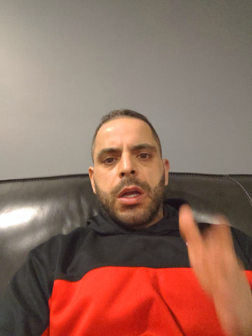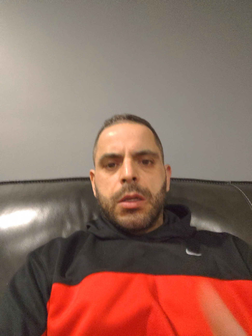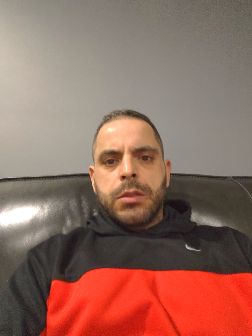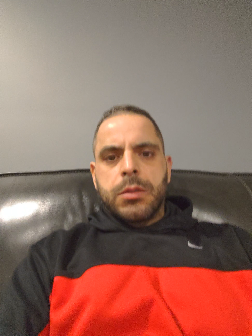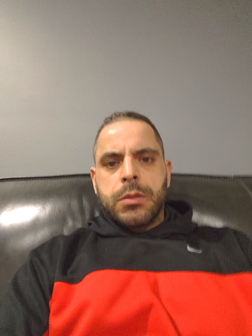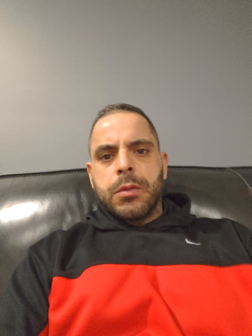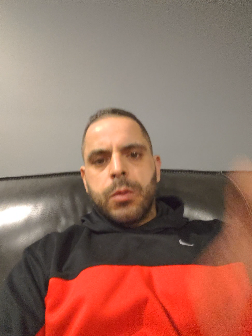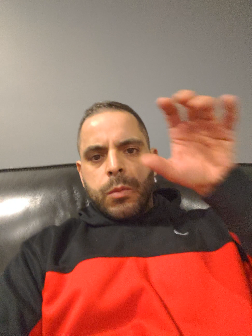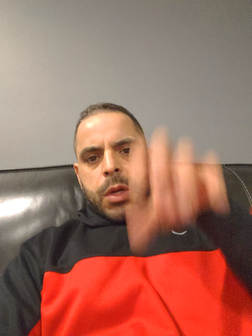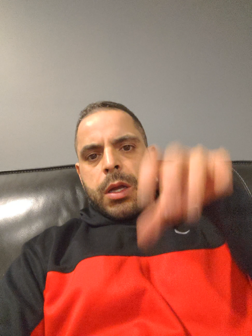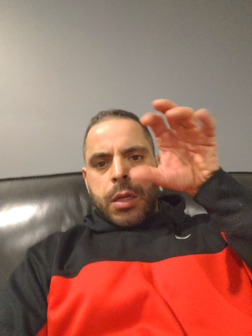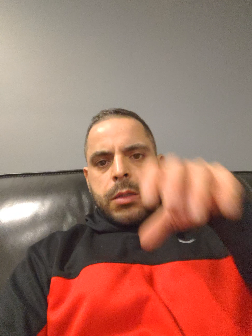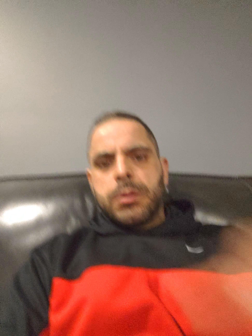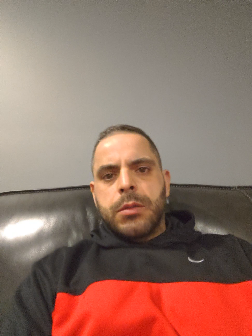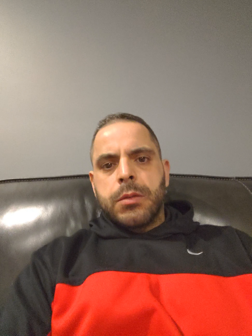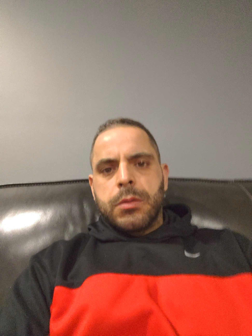rain